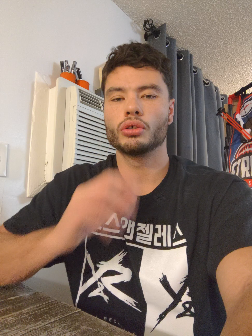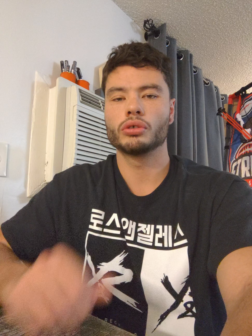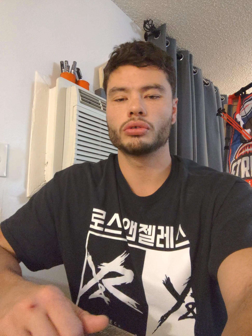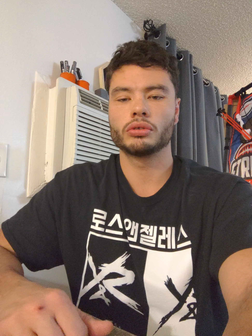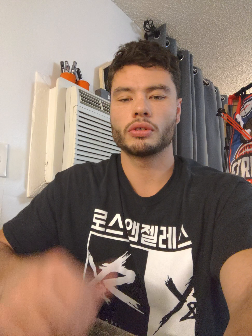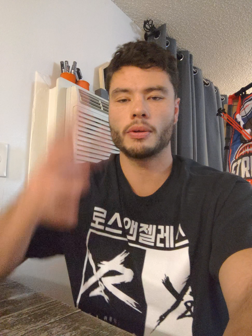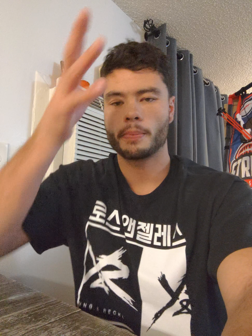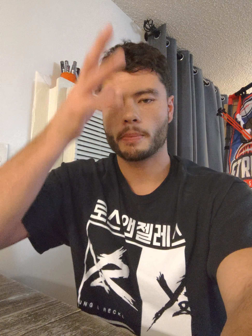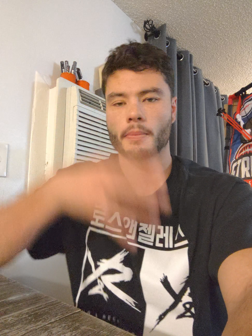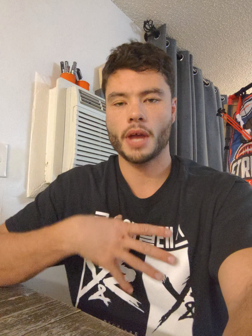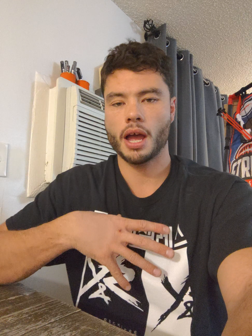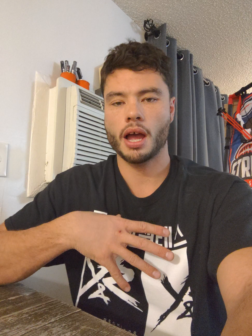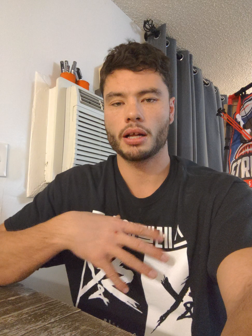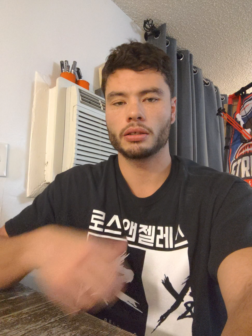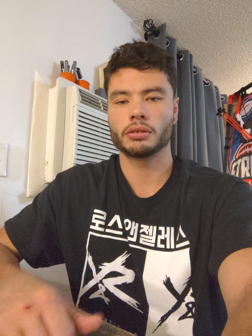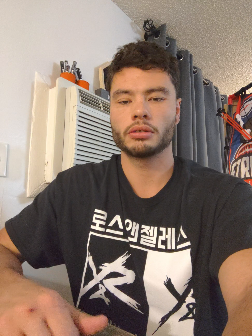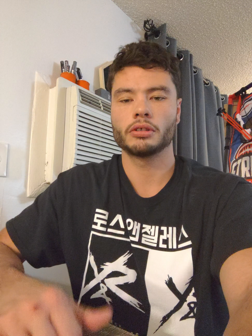man